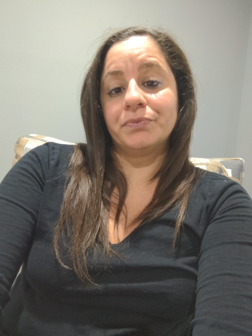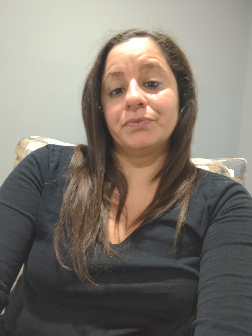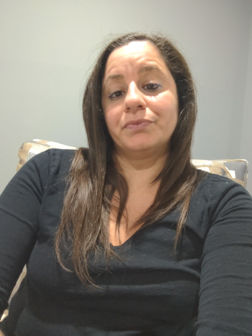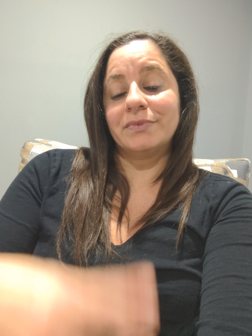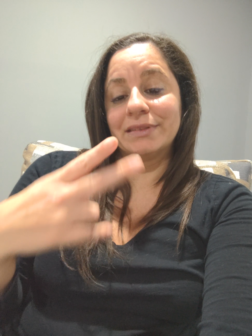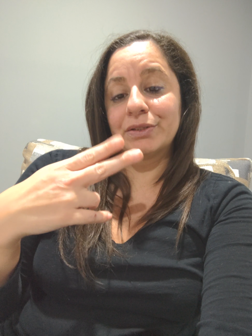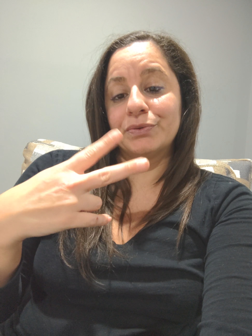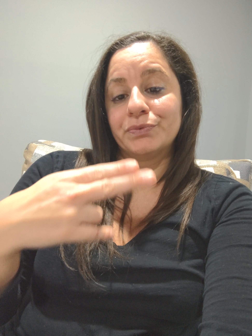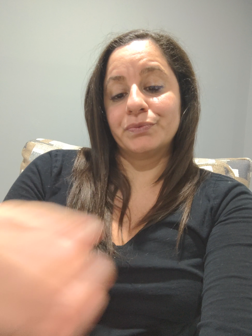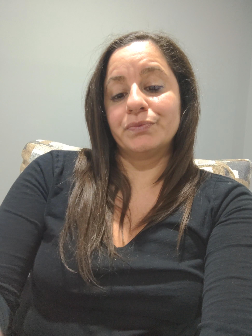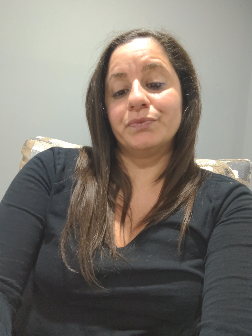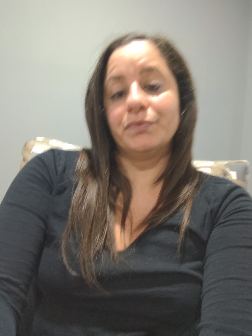scissors